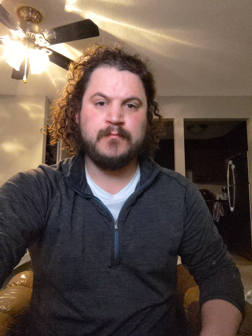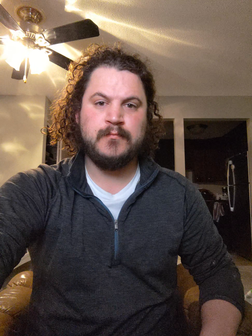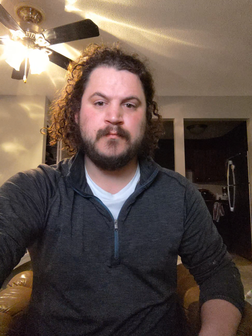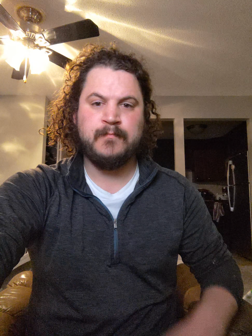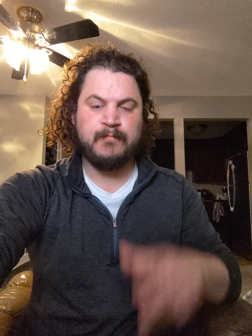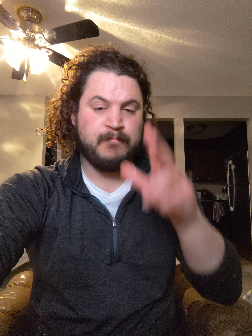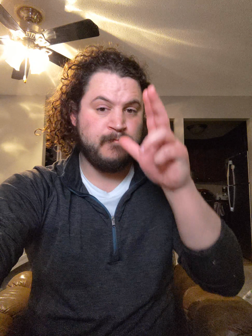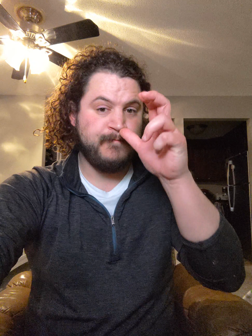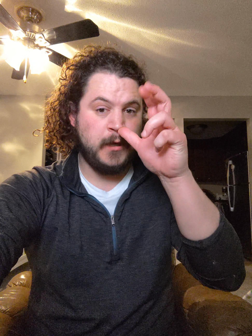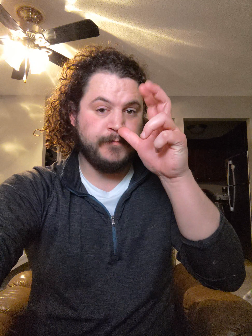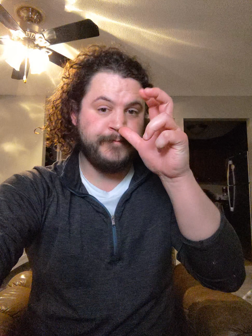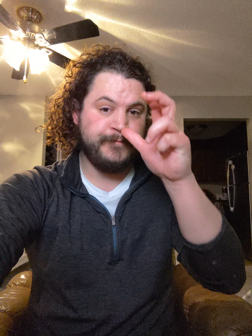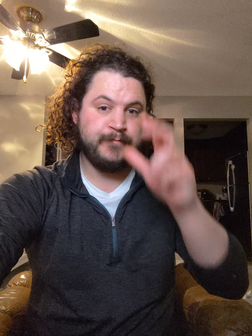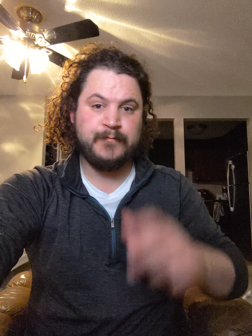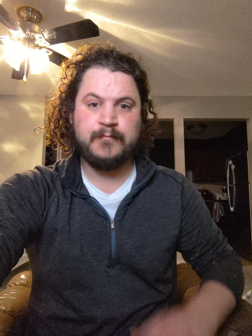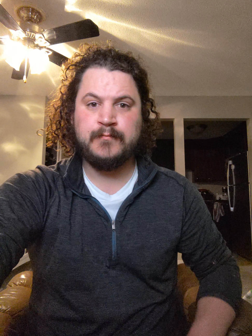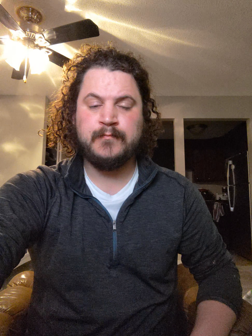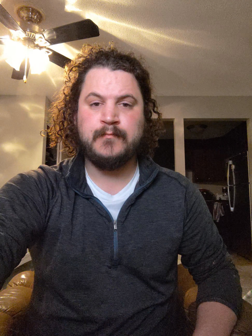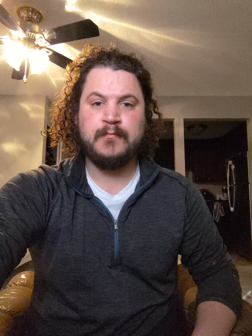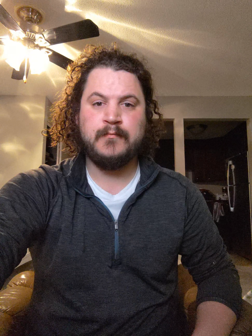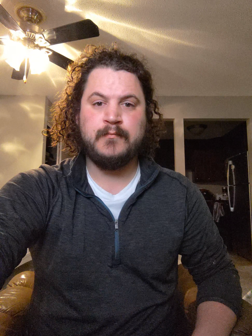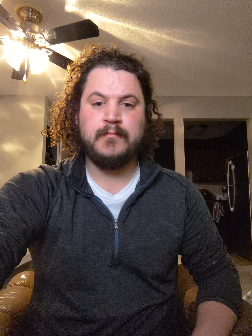bug